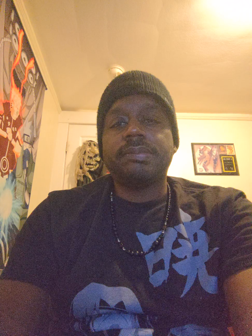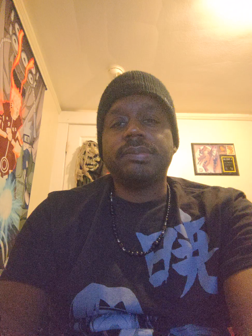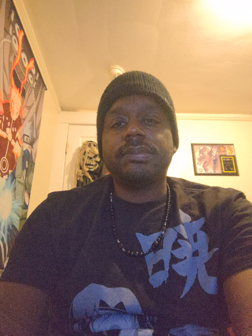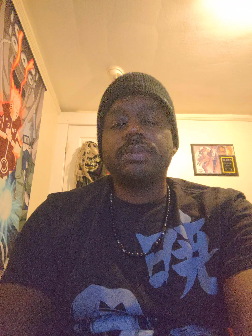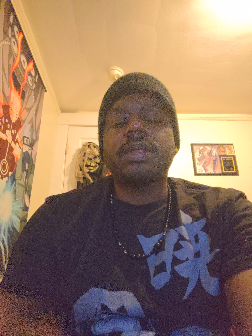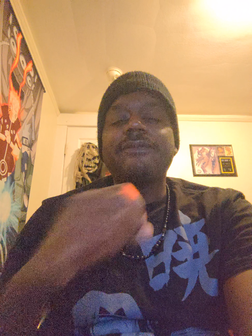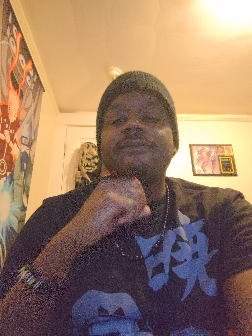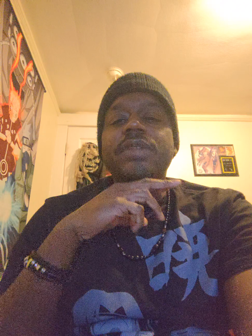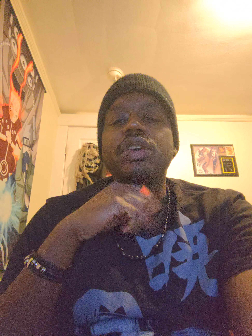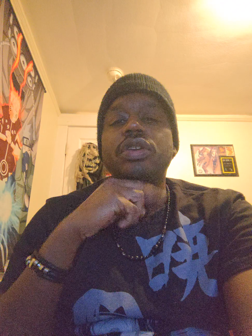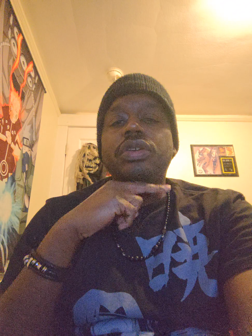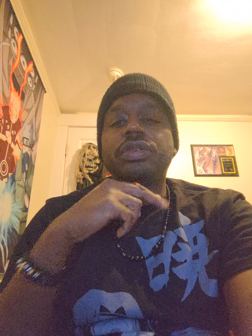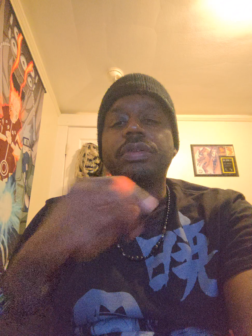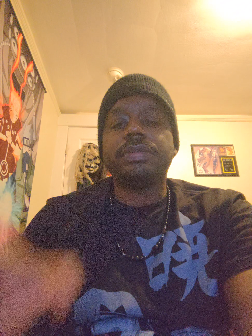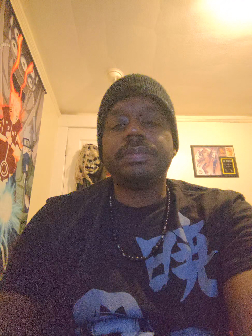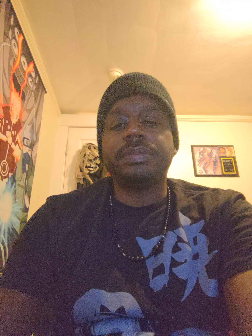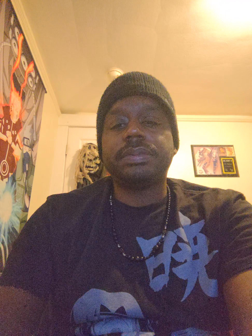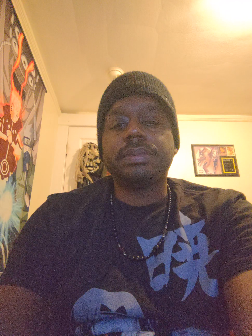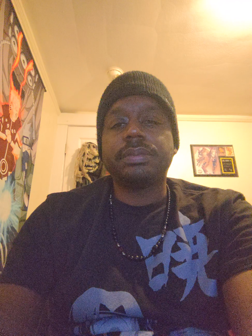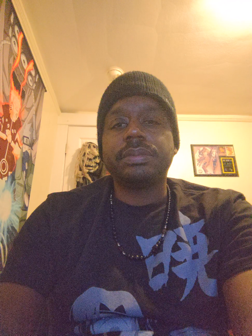frog